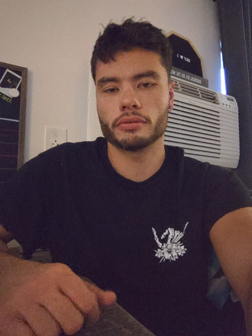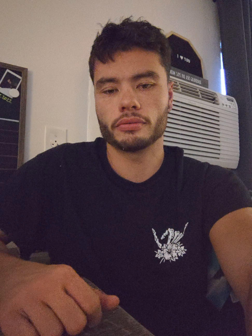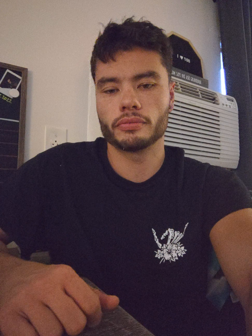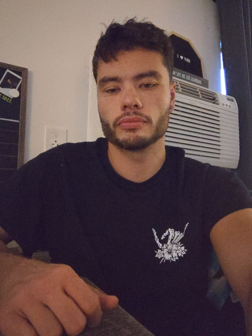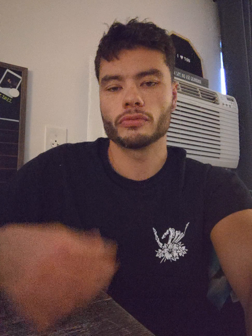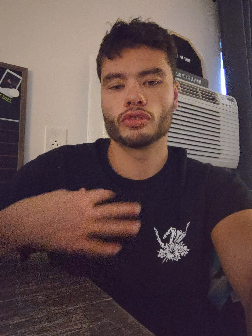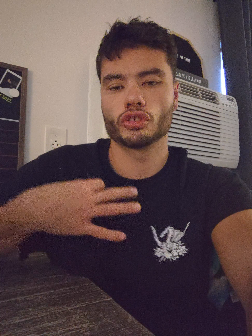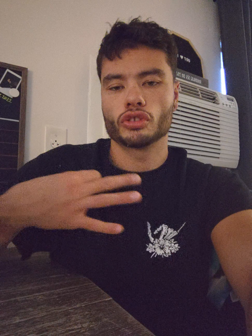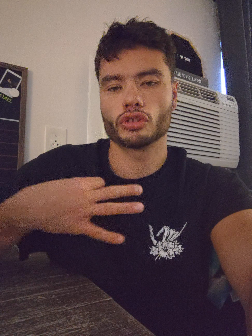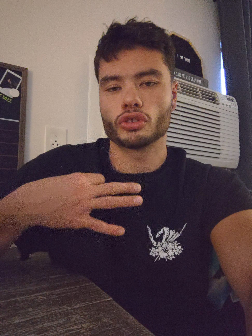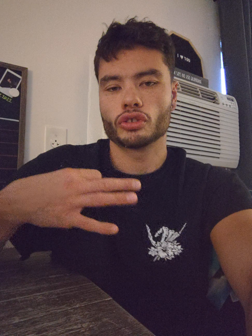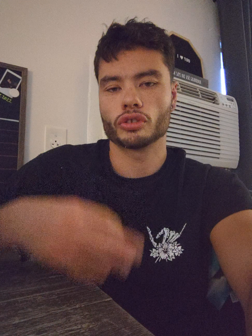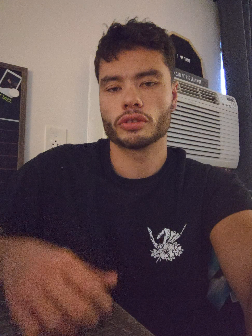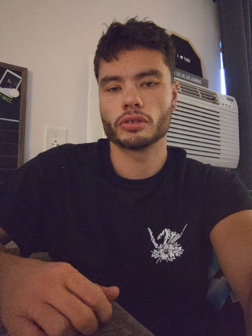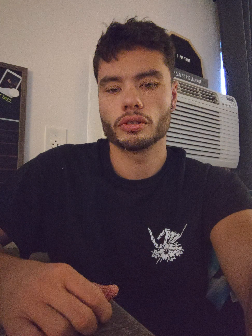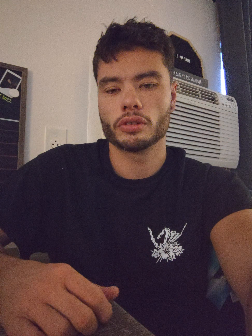shirt